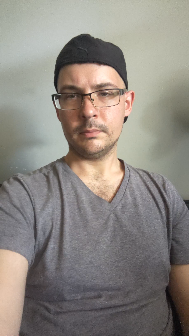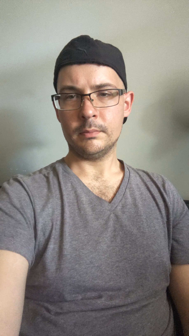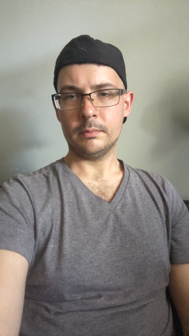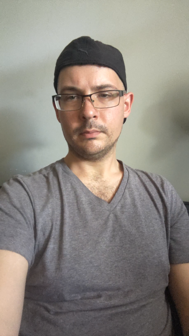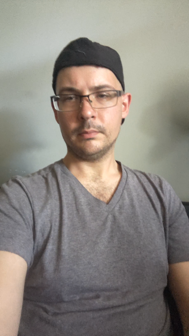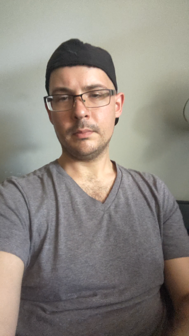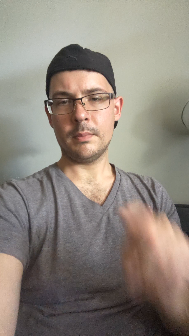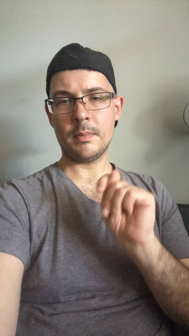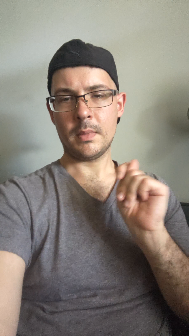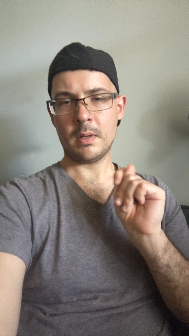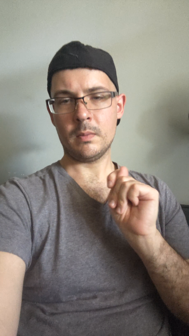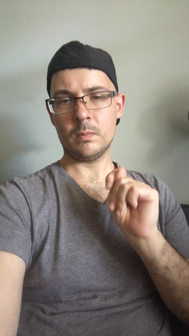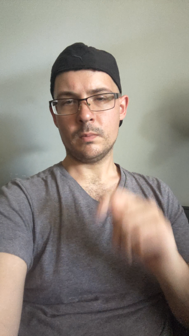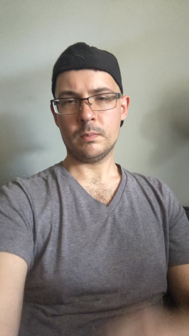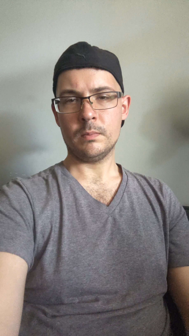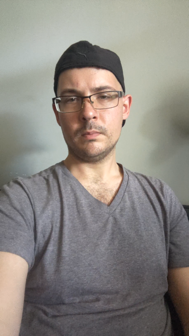bathroom